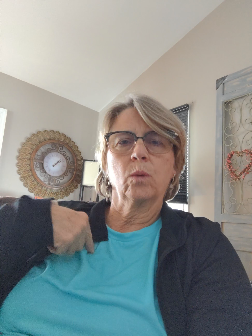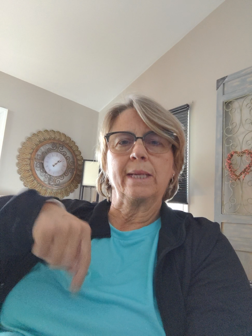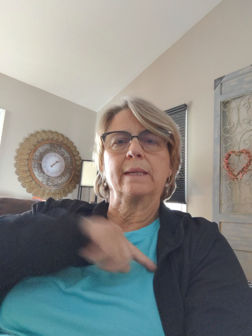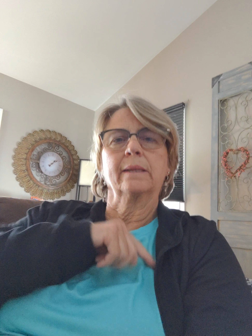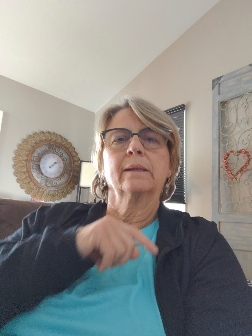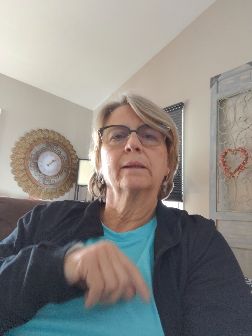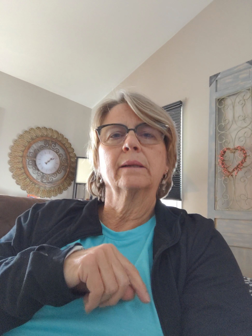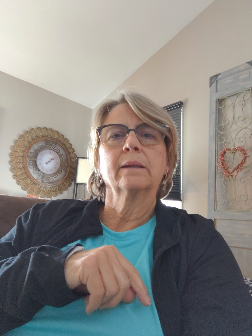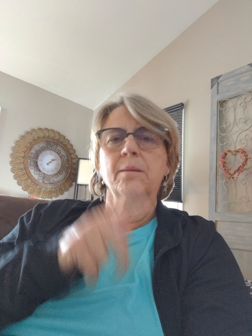we